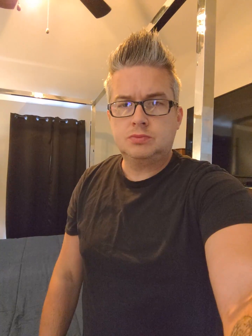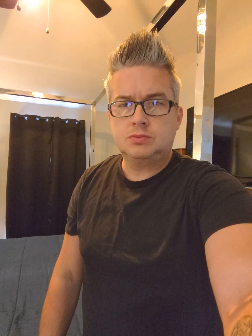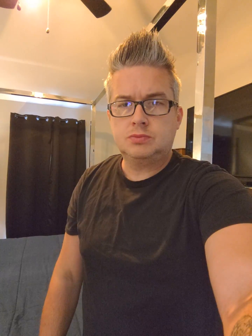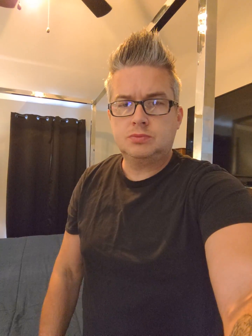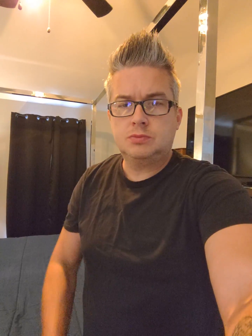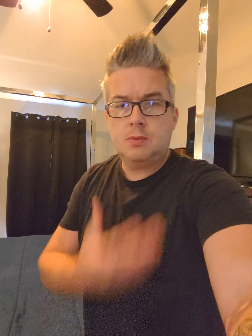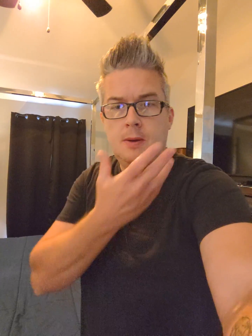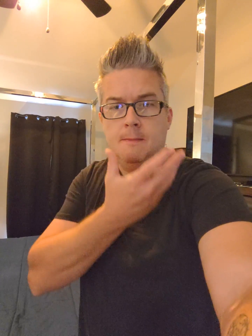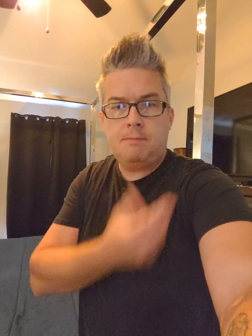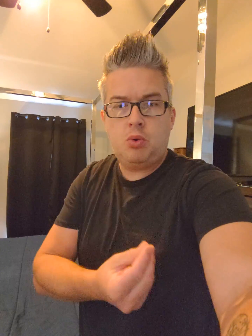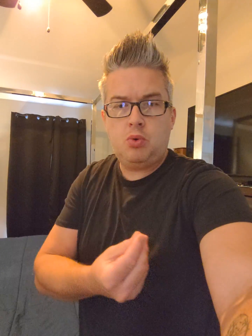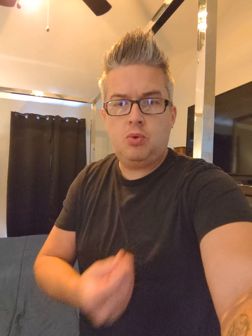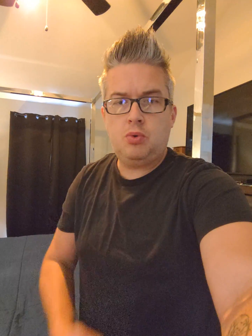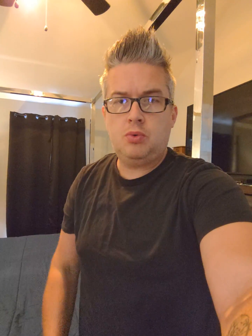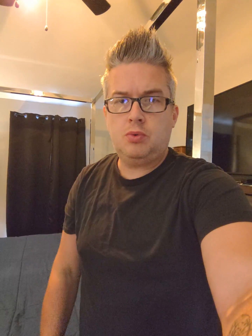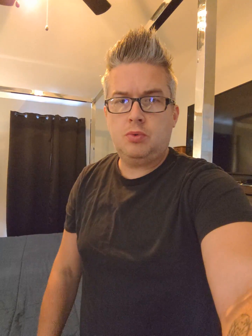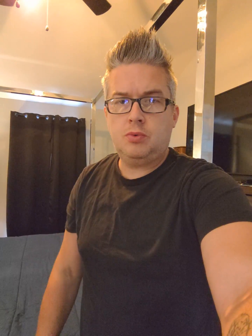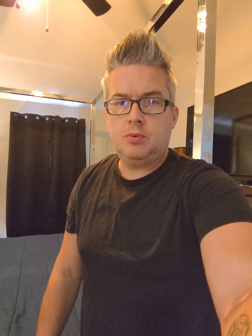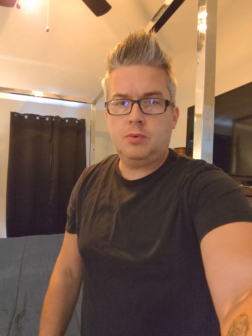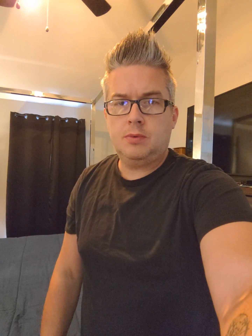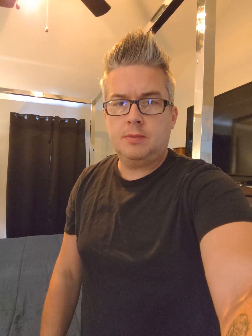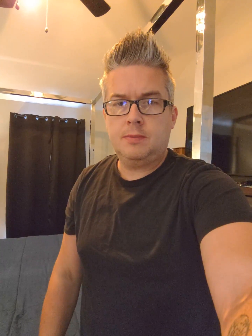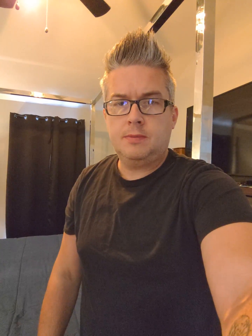poor